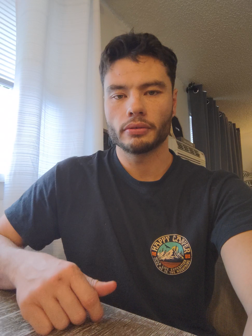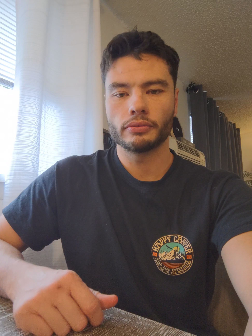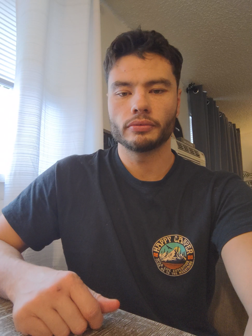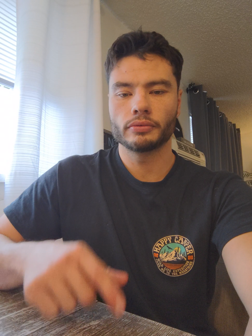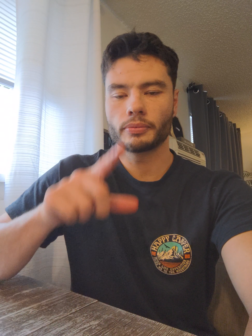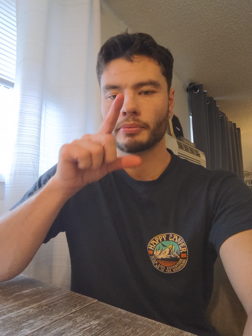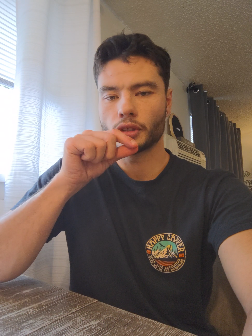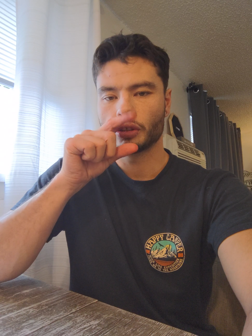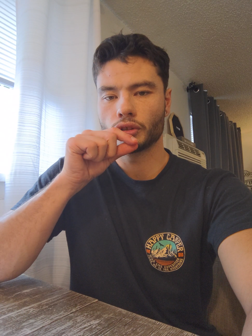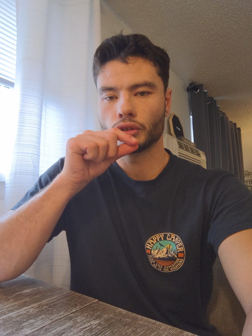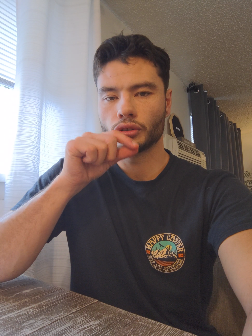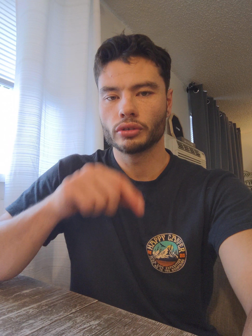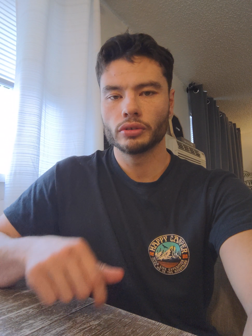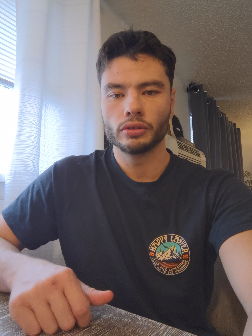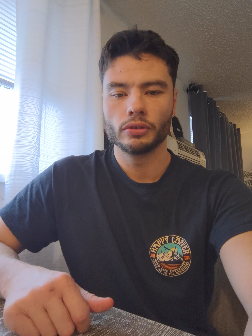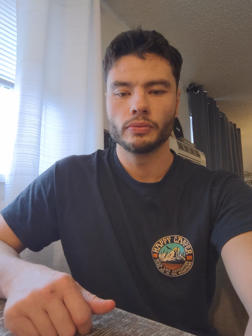bird